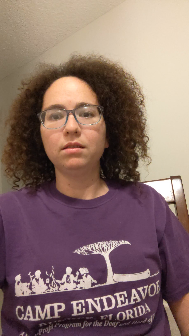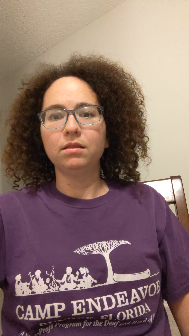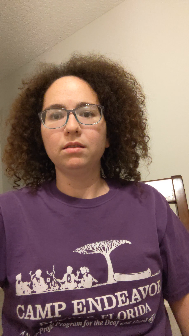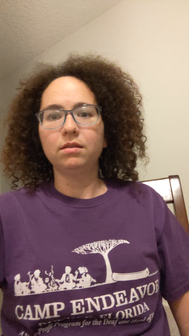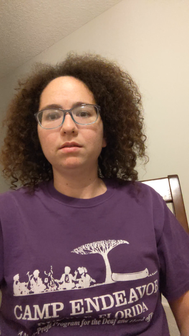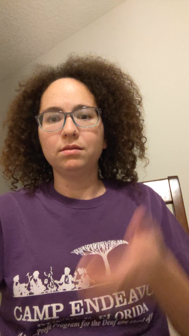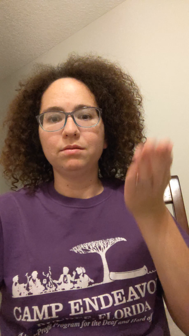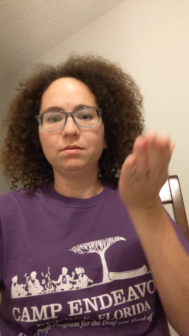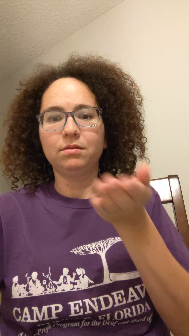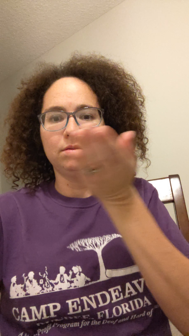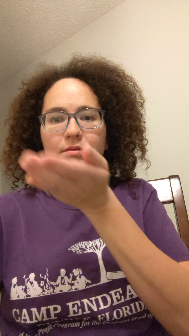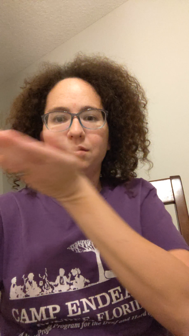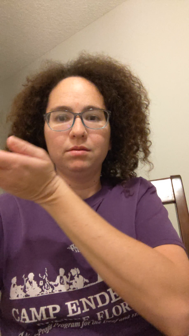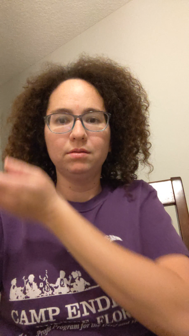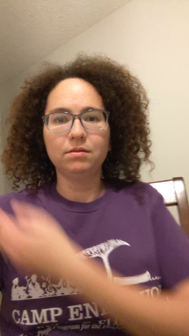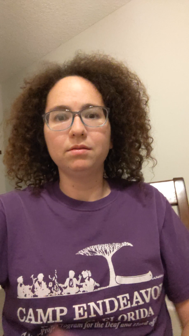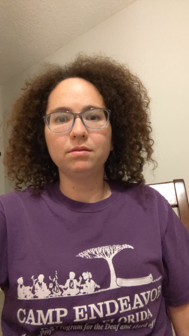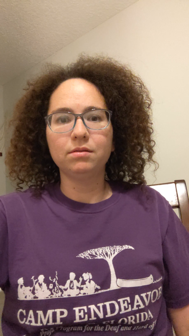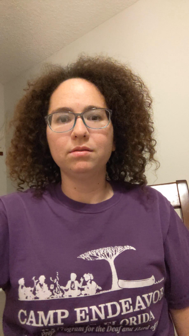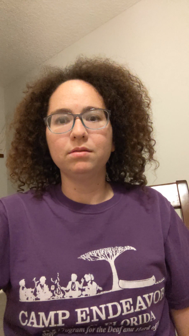carry